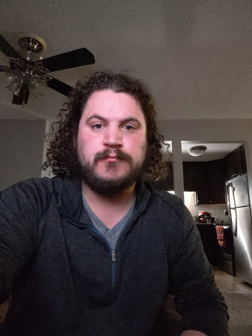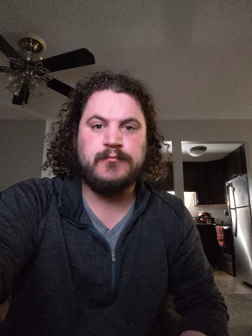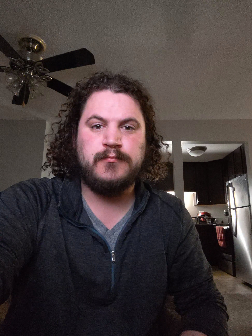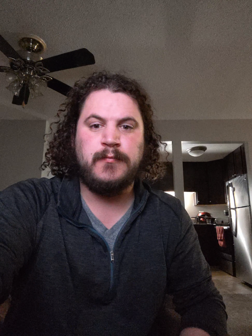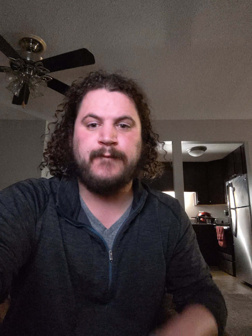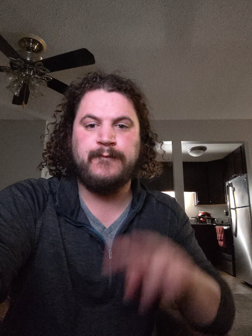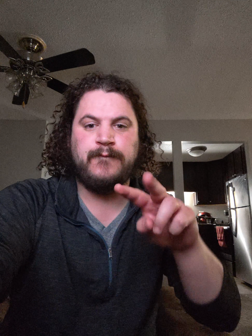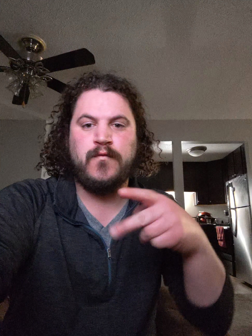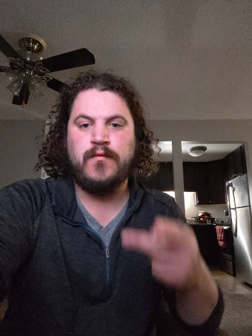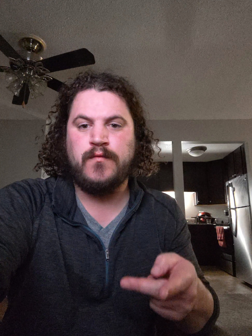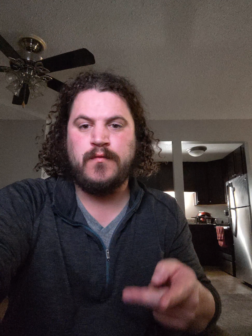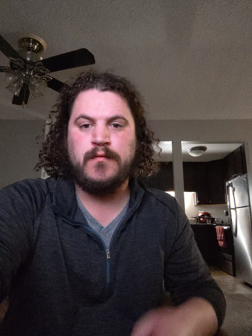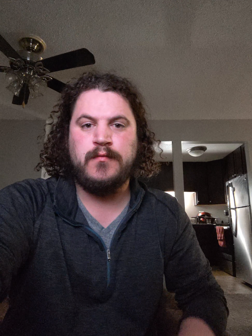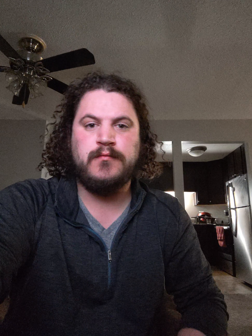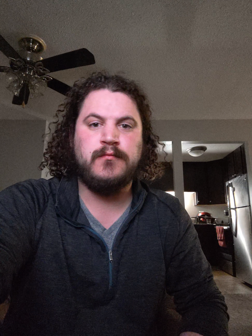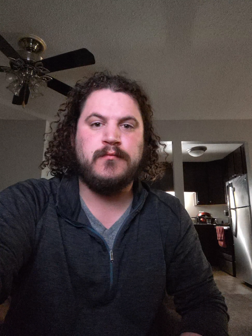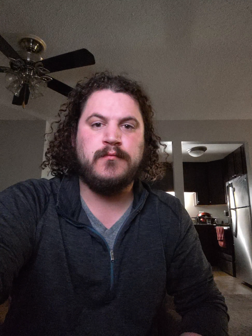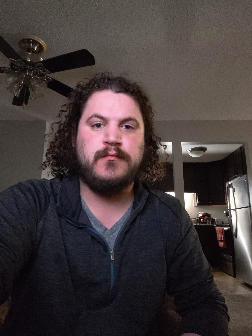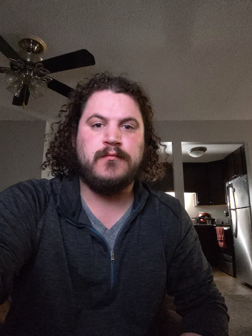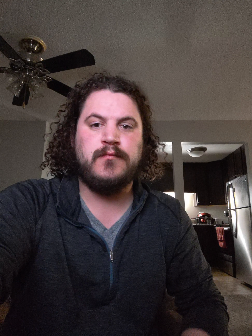fall